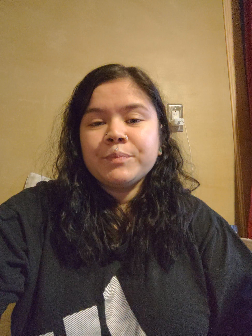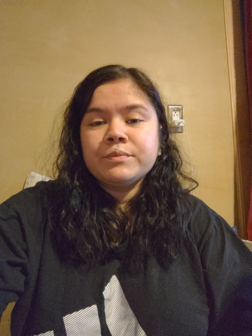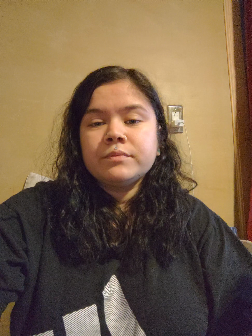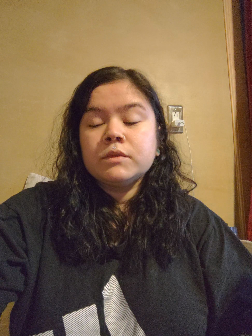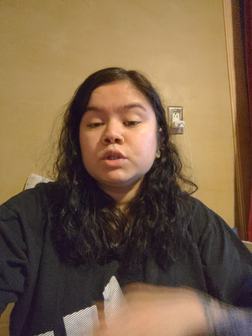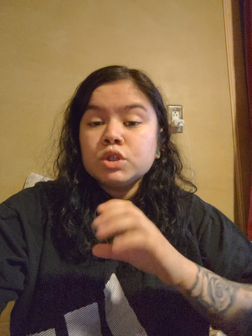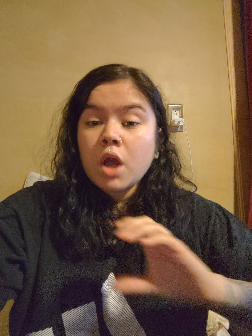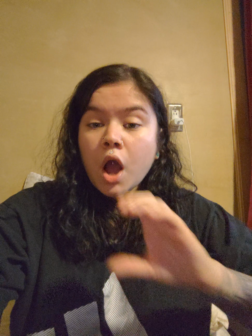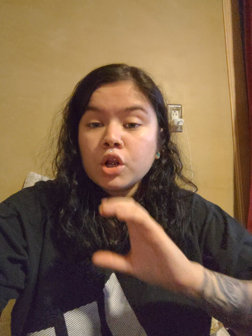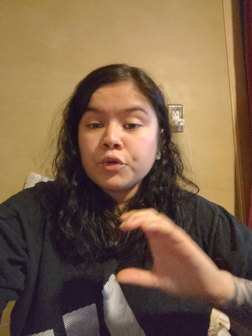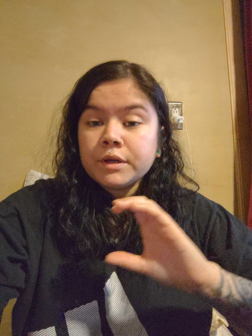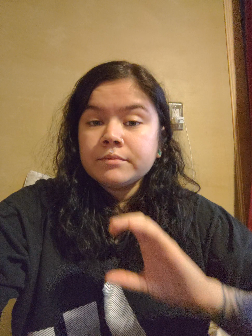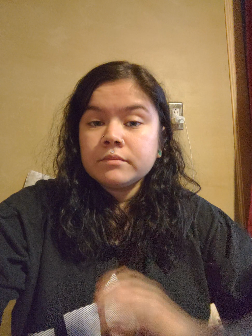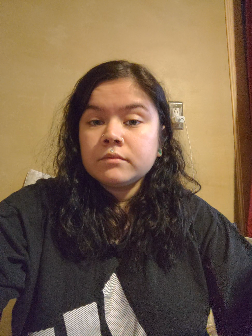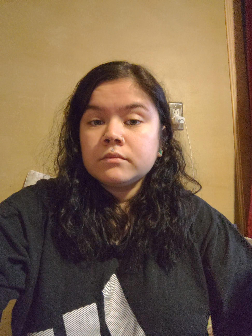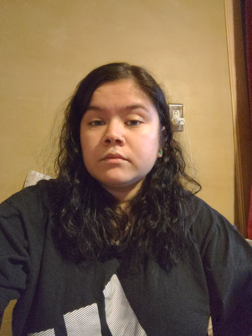chocolate